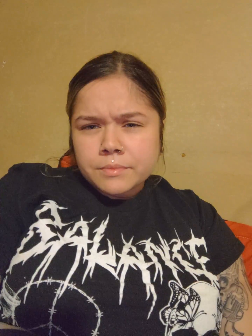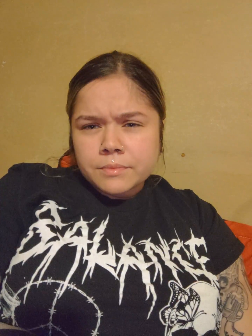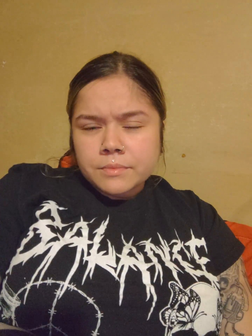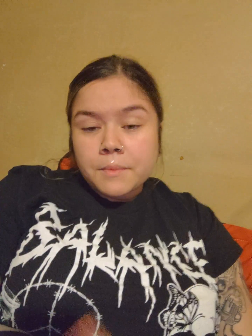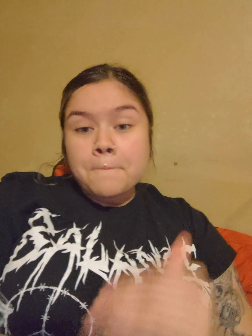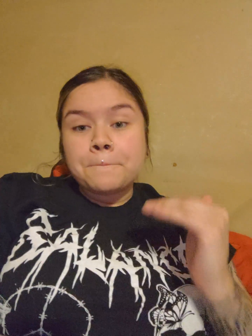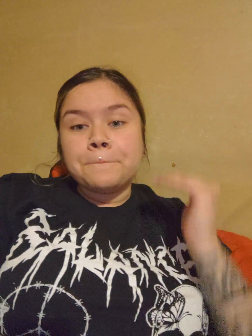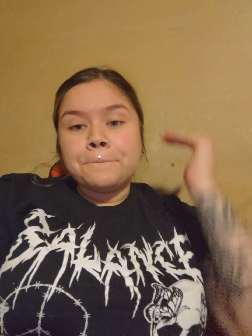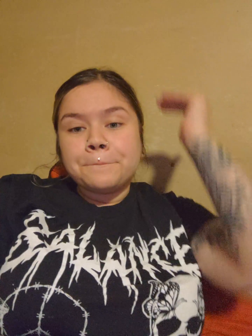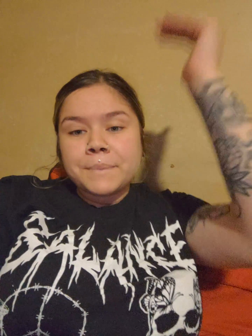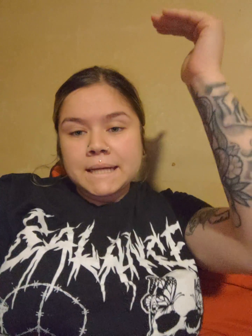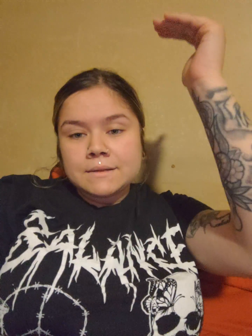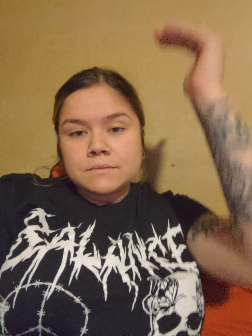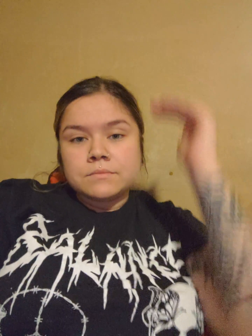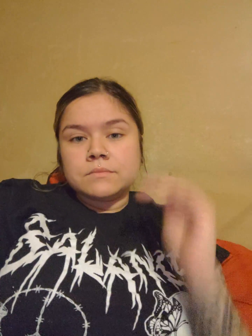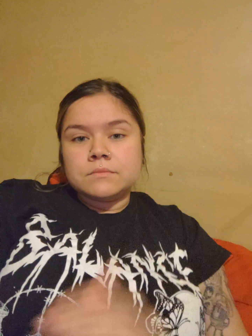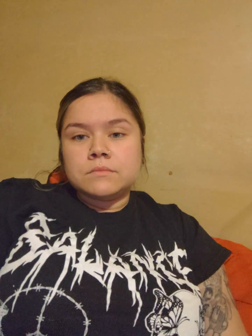big